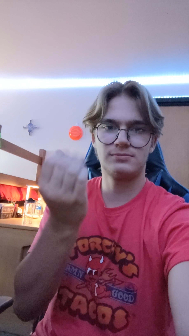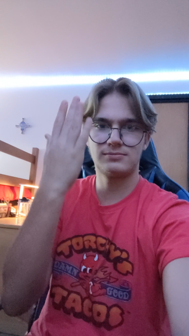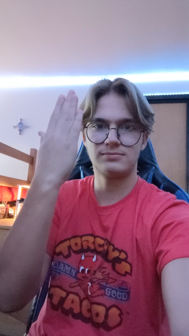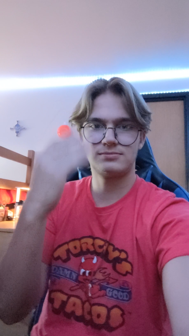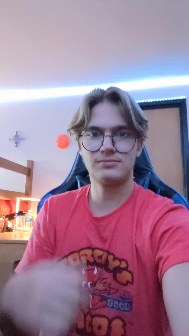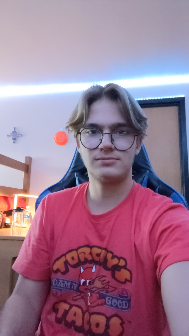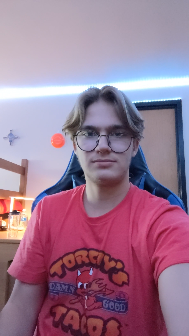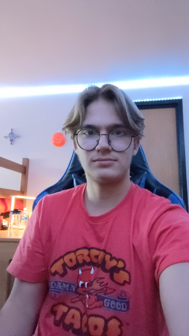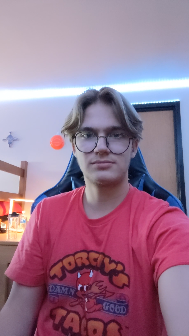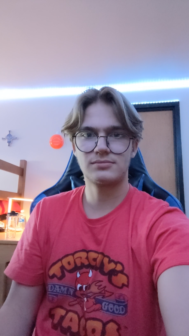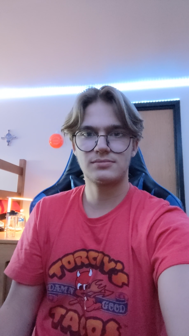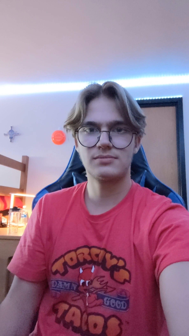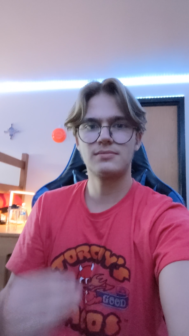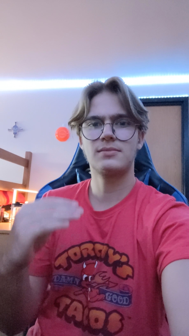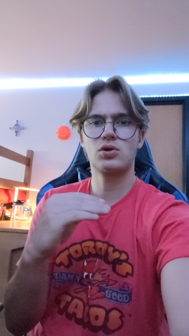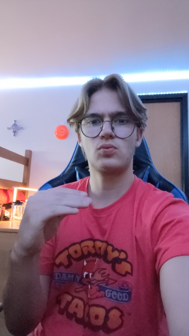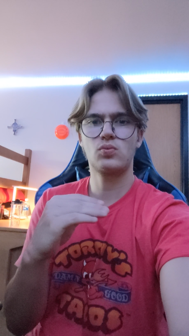more